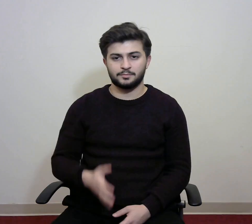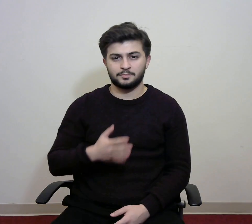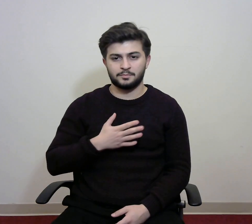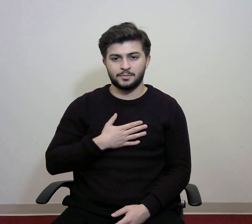mən